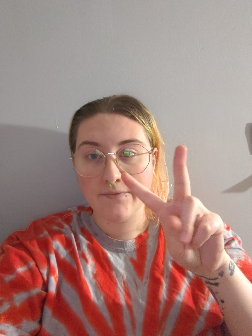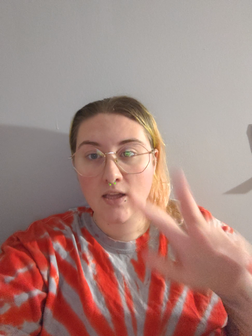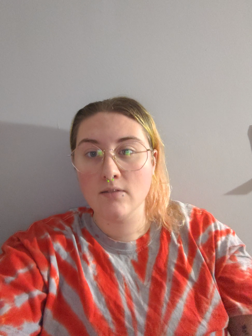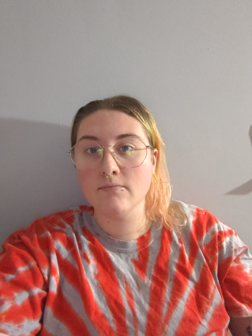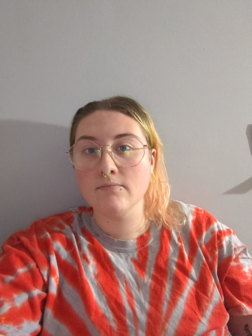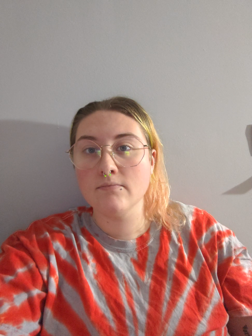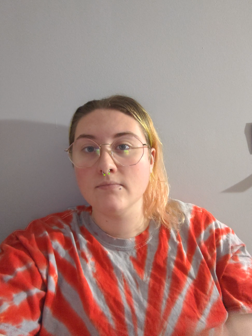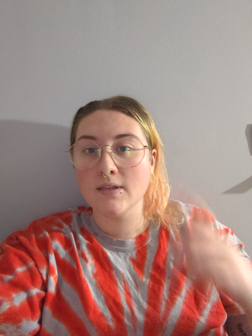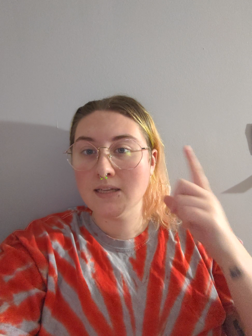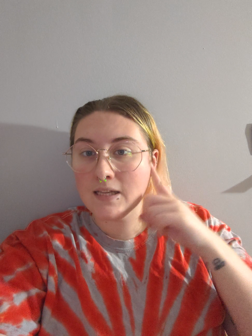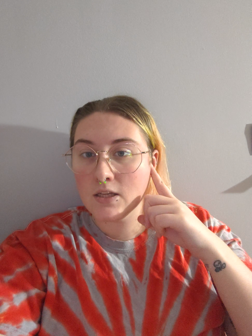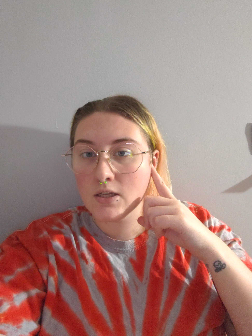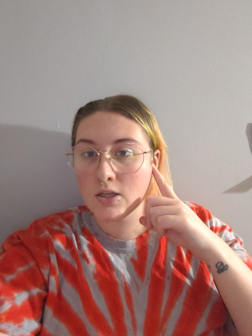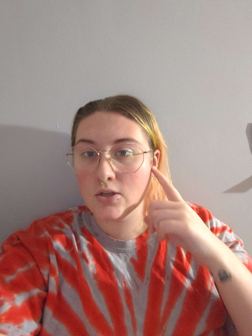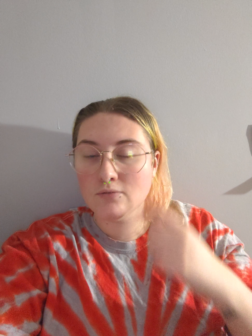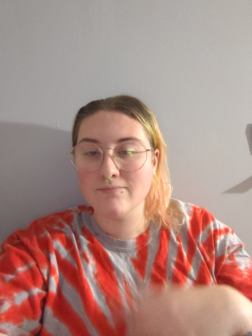hear